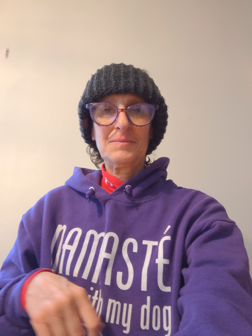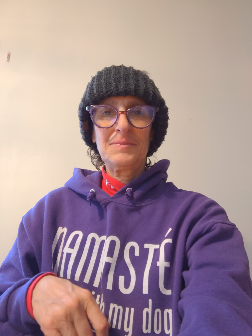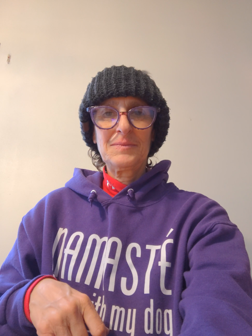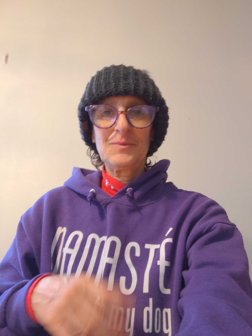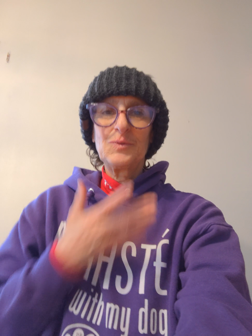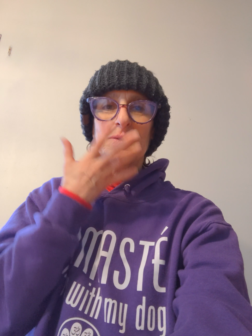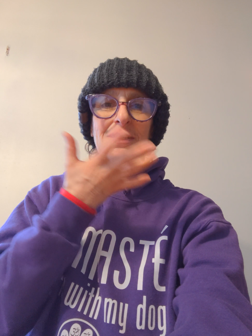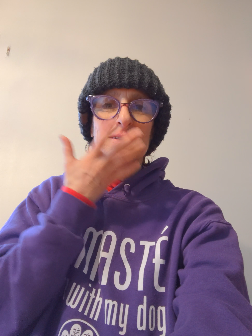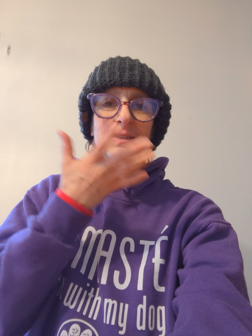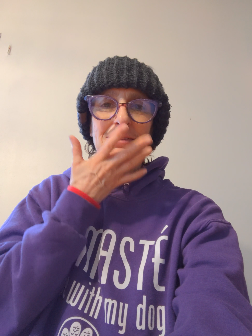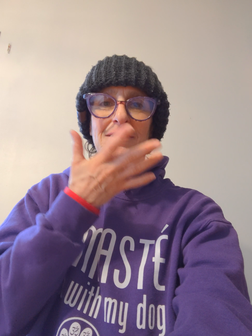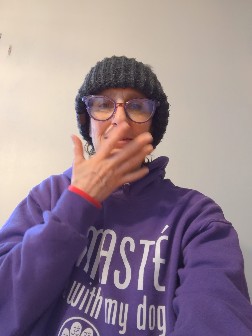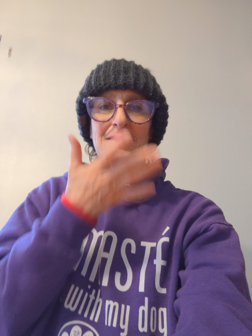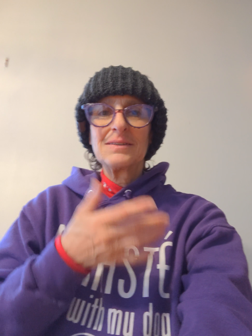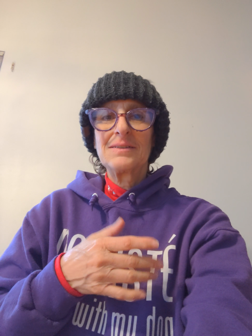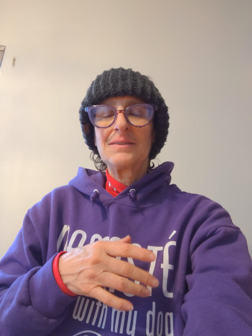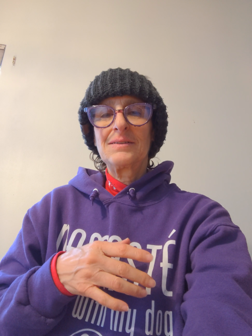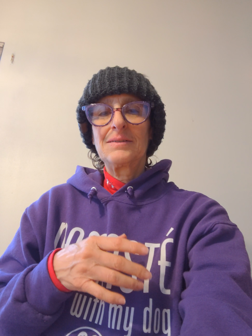grass